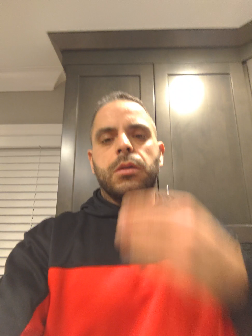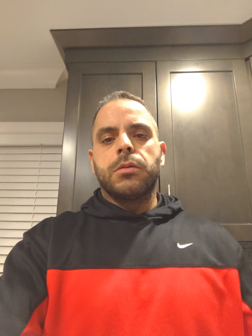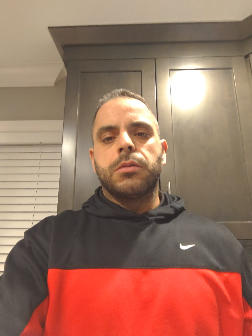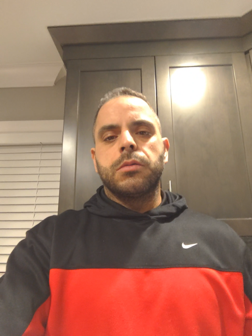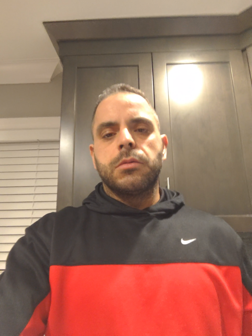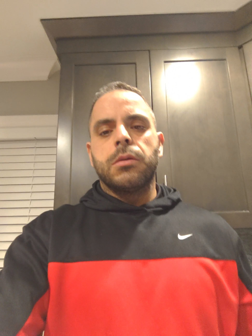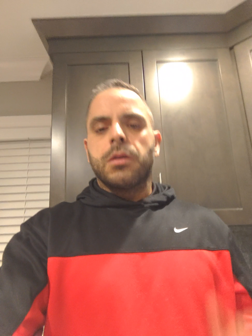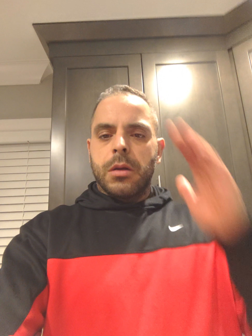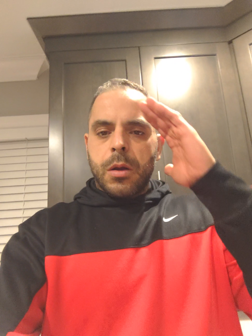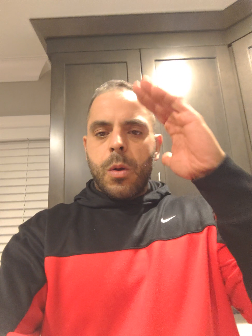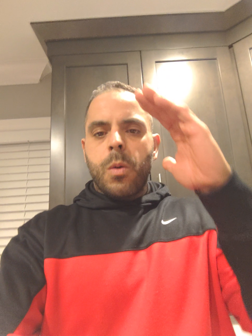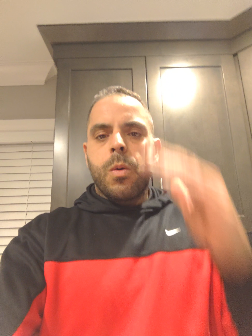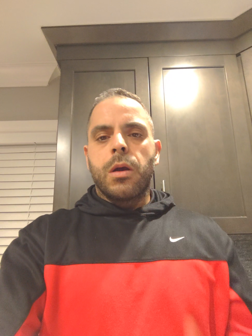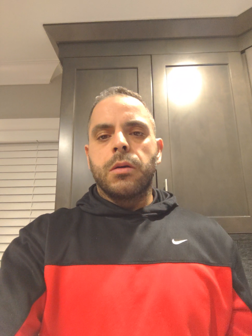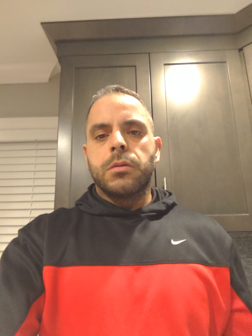hello